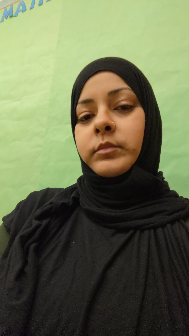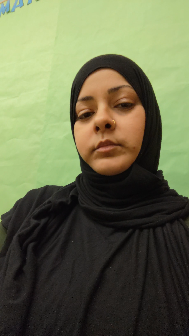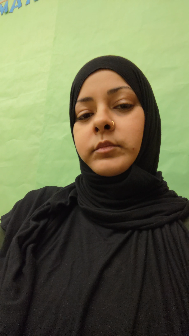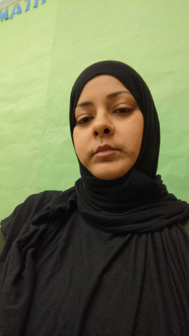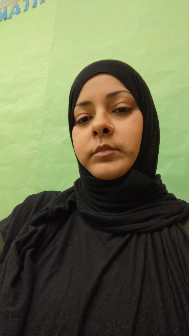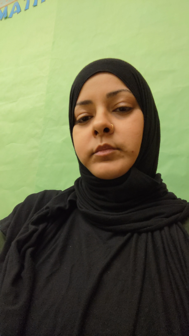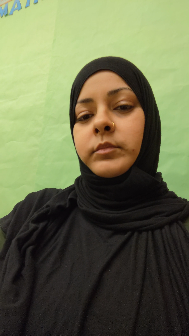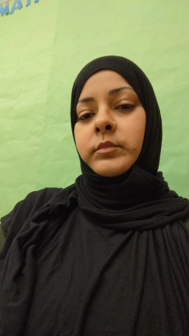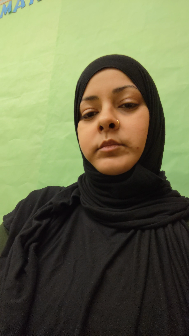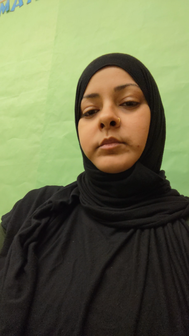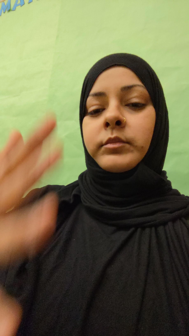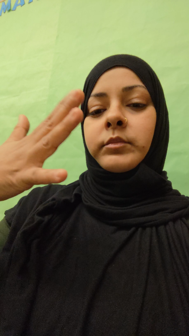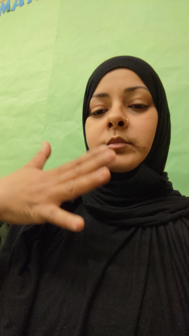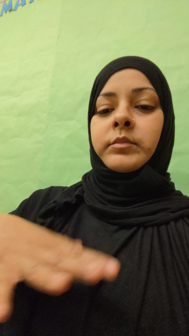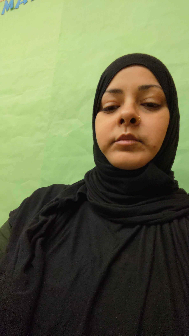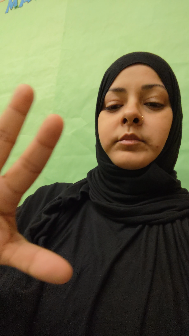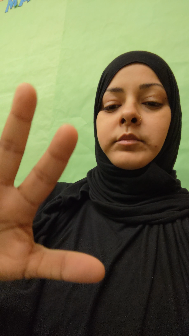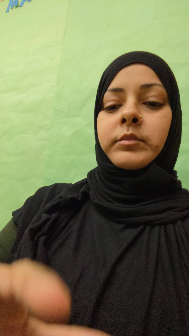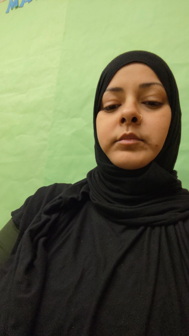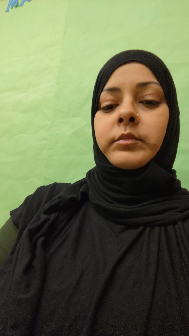dress